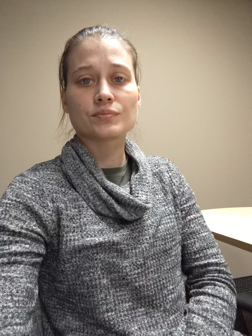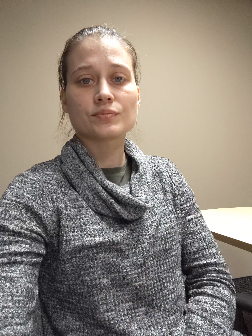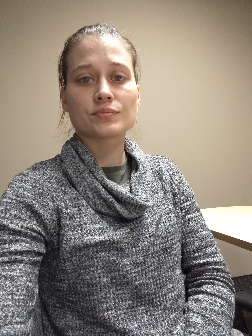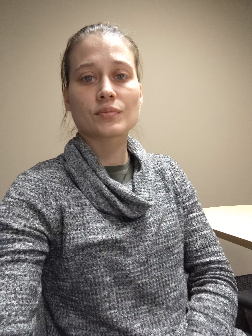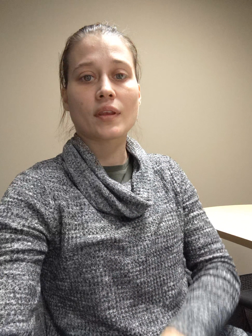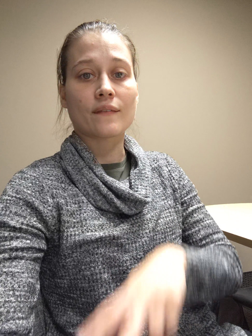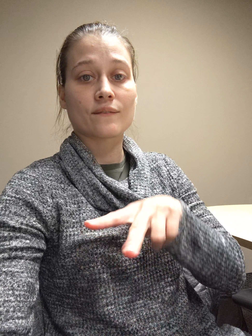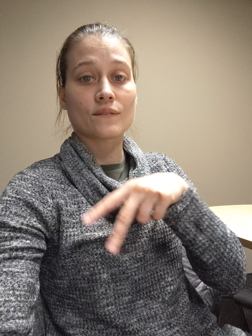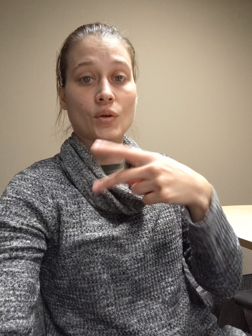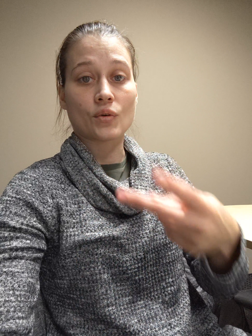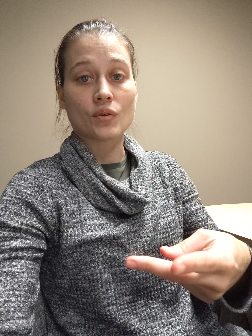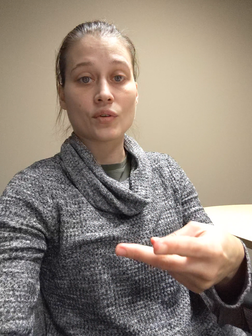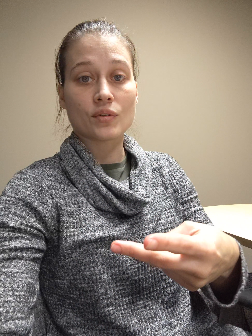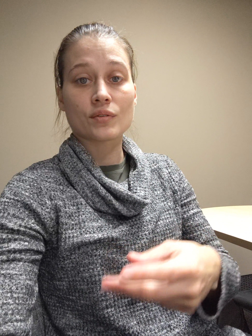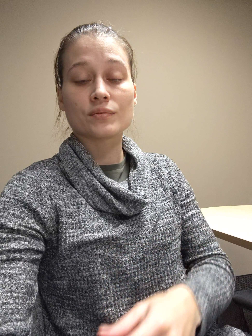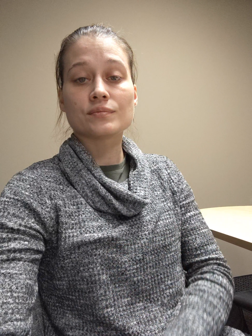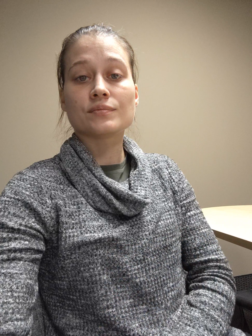fall